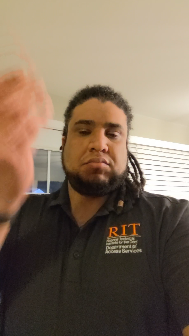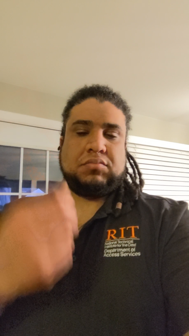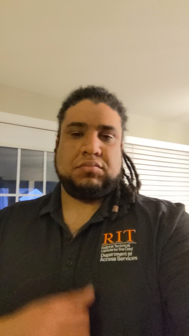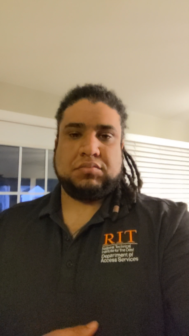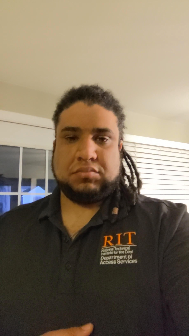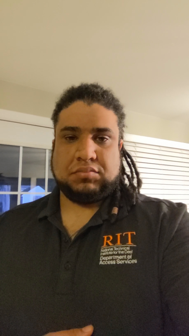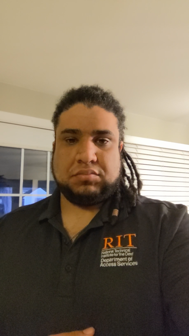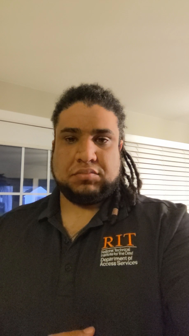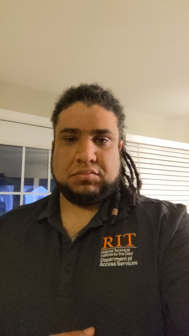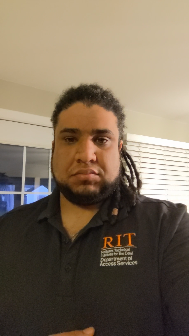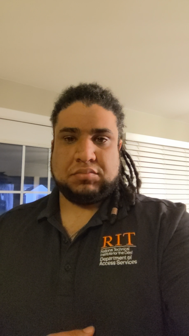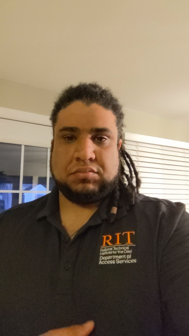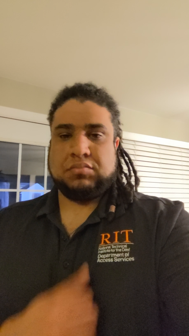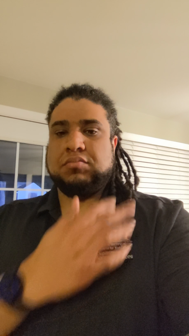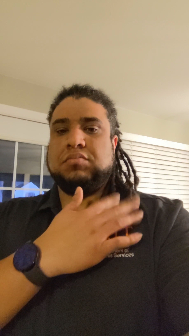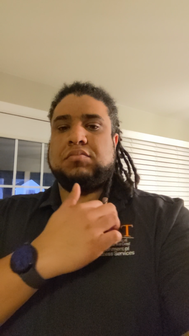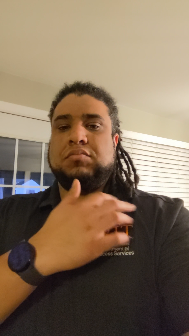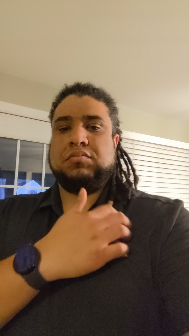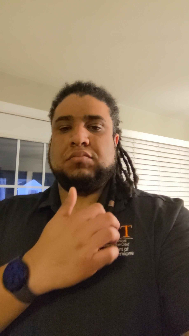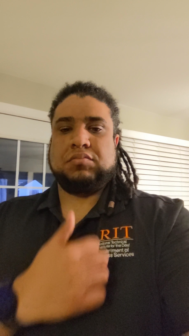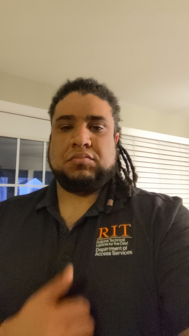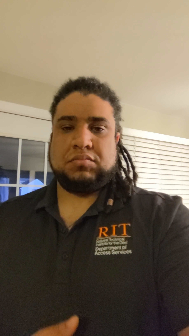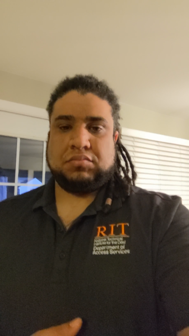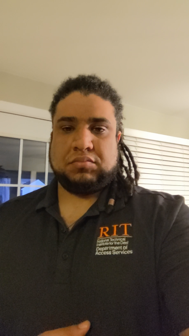bear